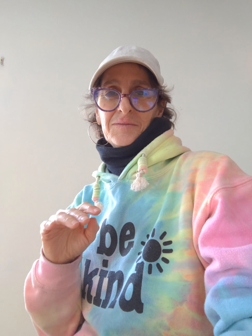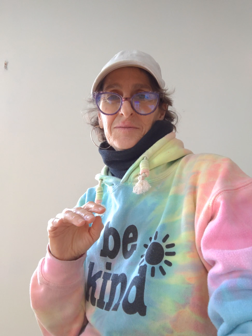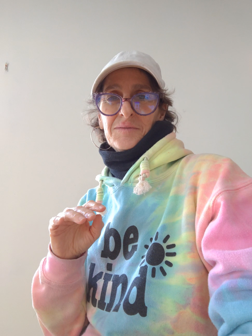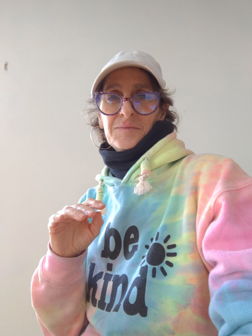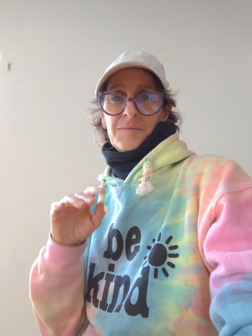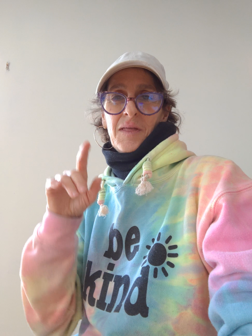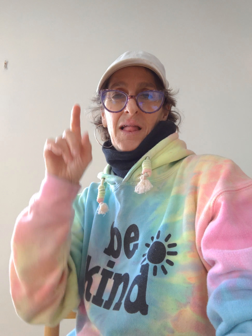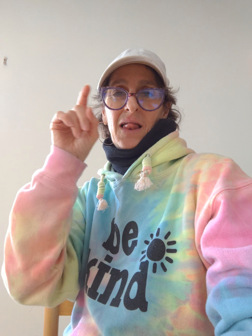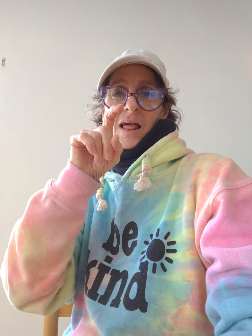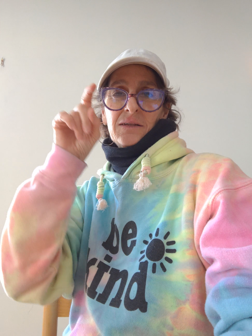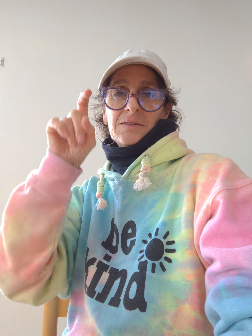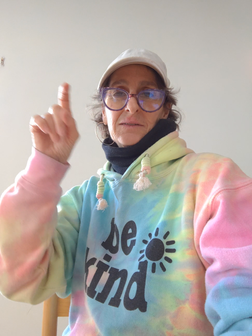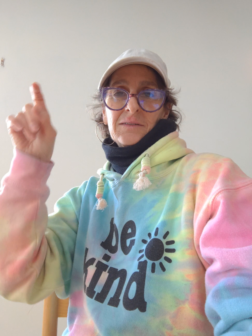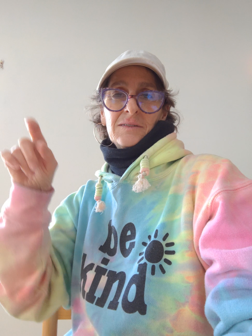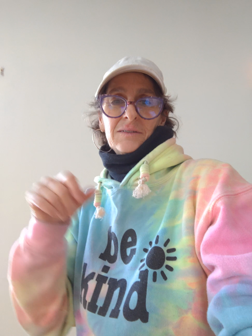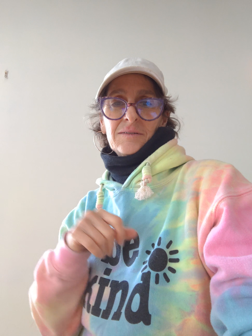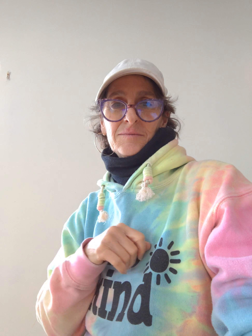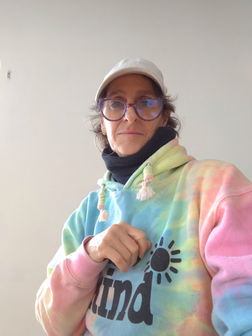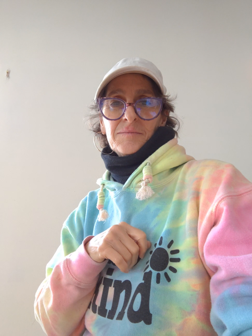closet